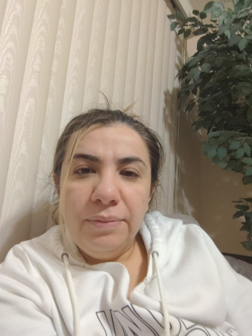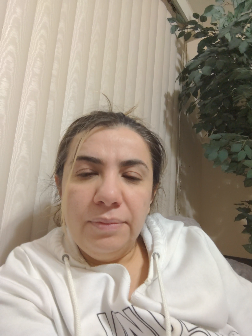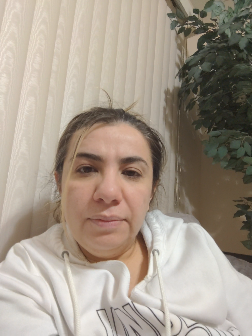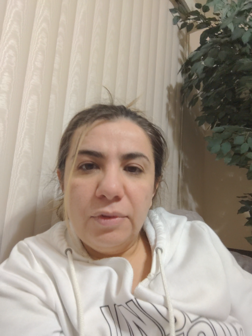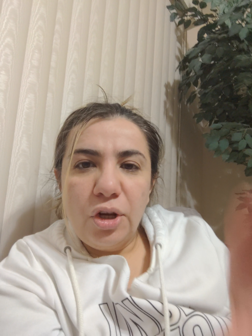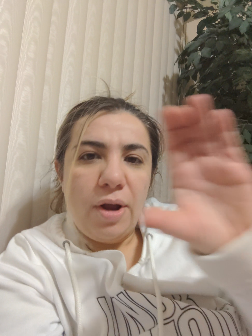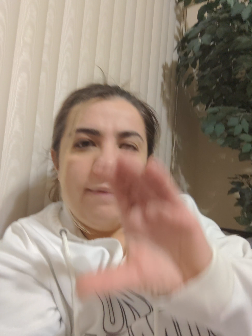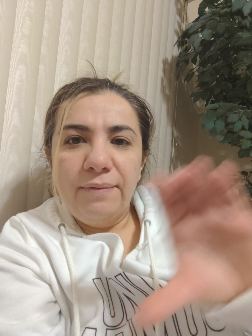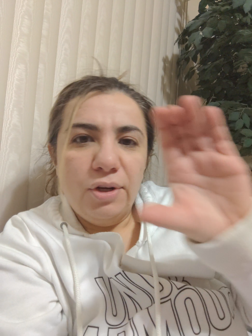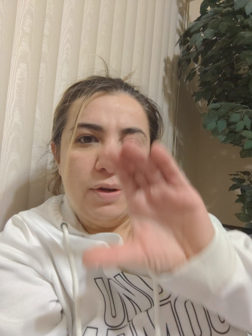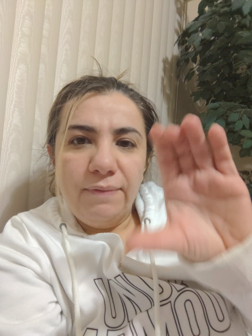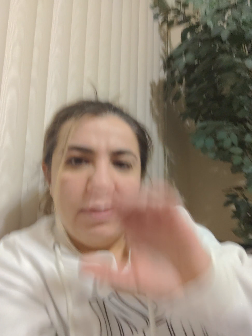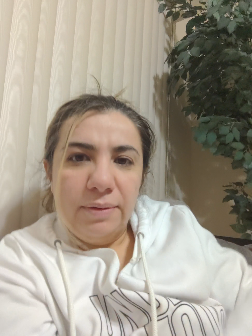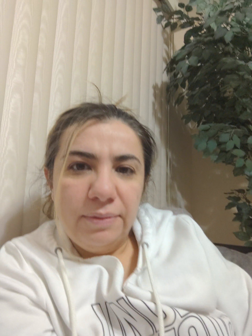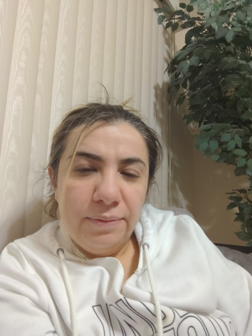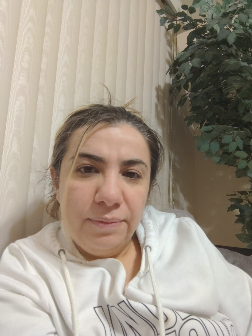chocolate